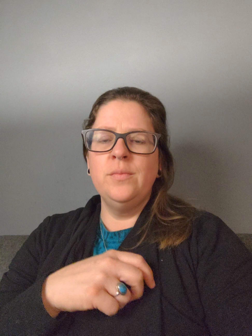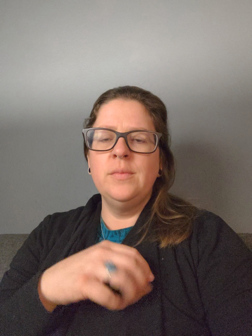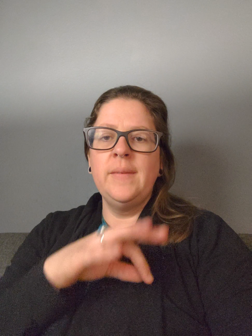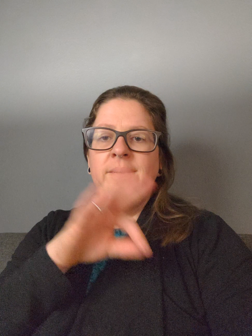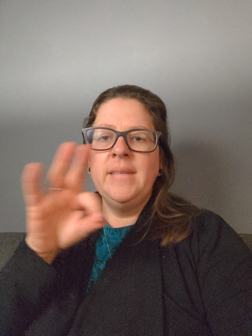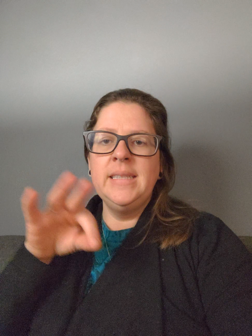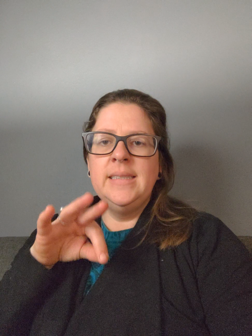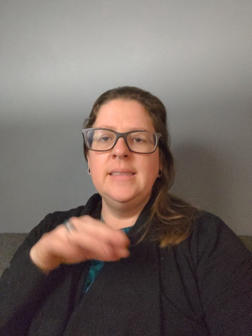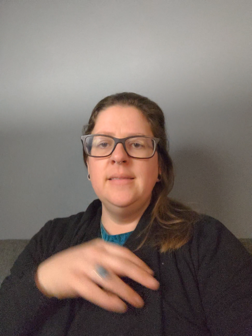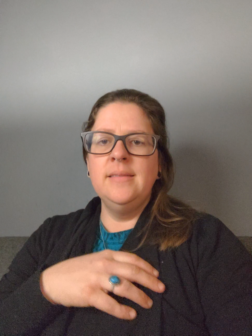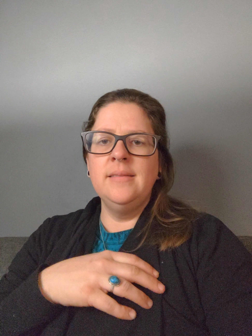feet